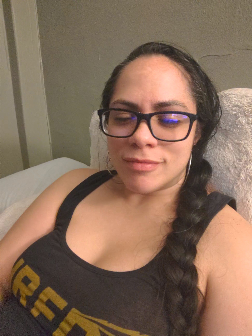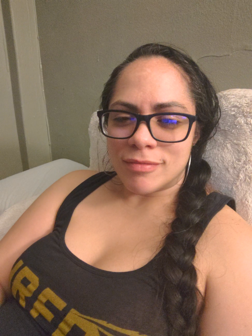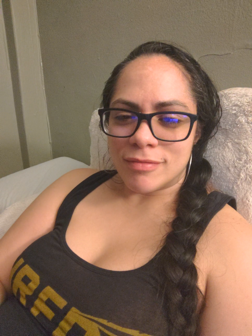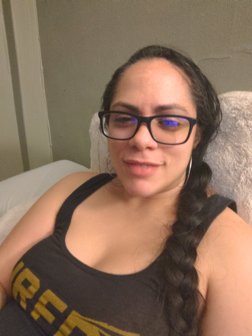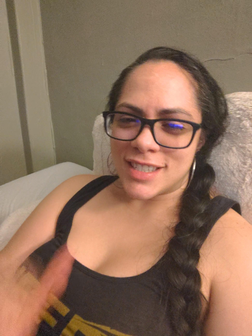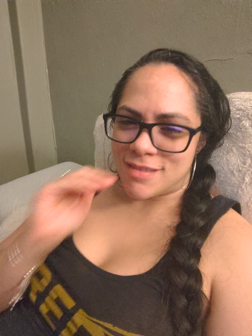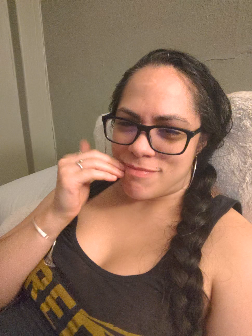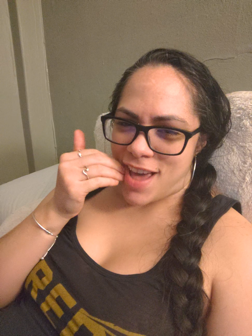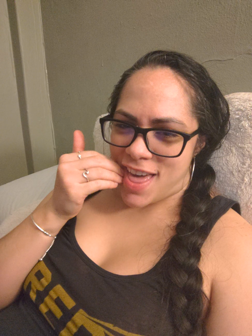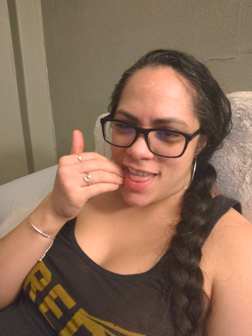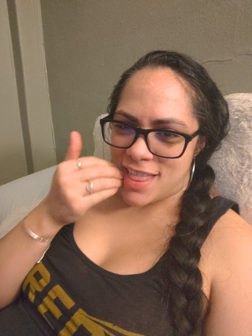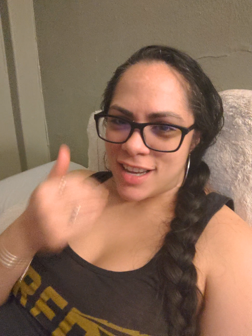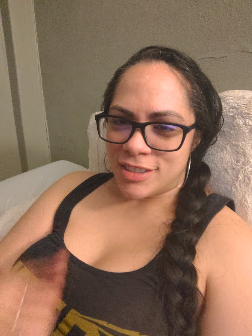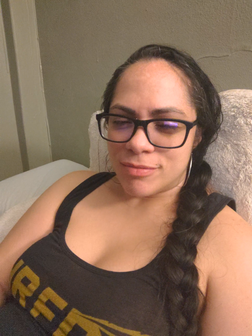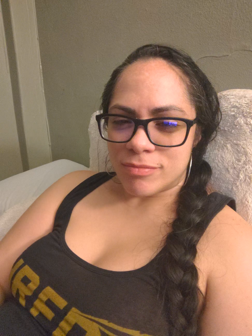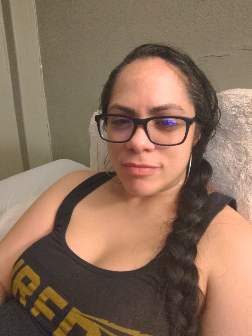smile